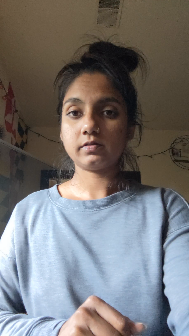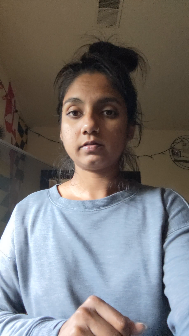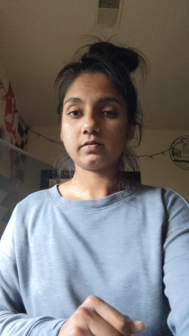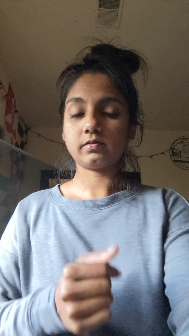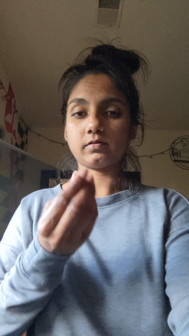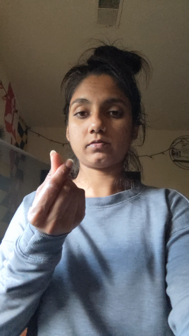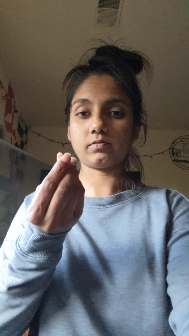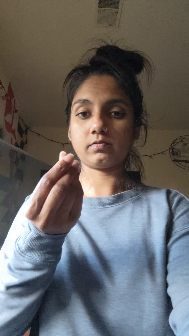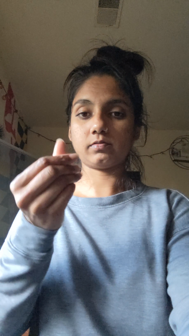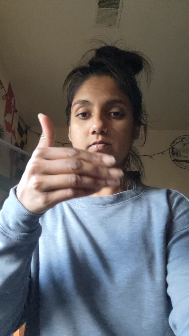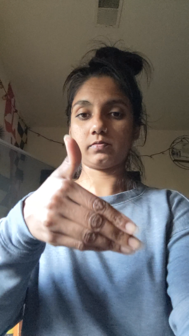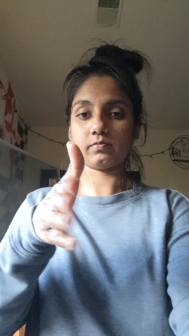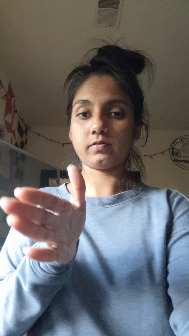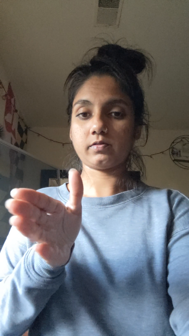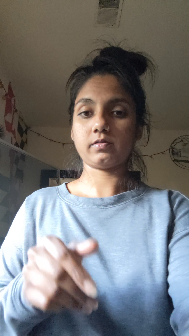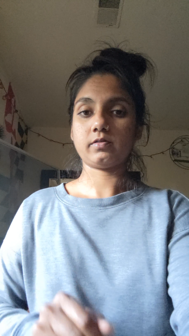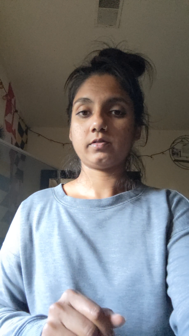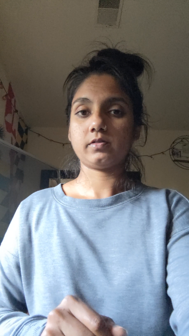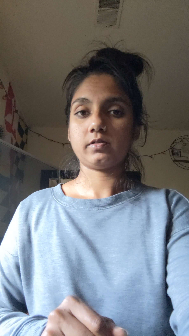sandbox